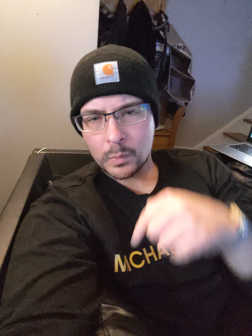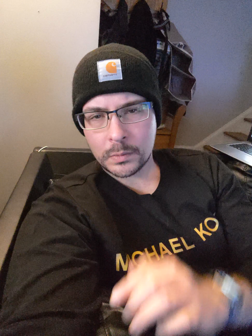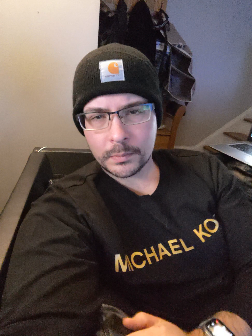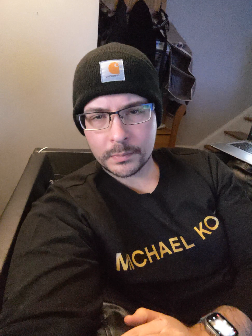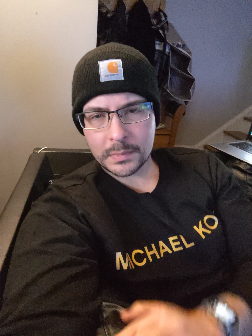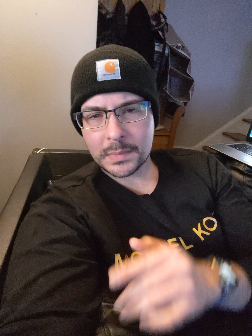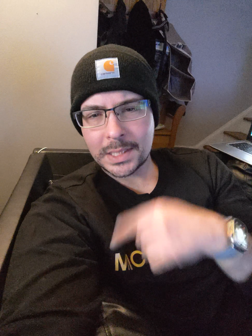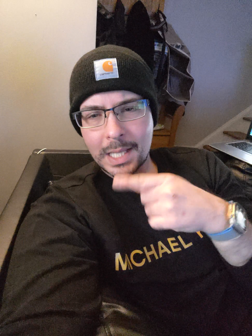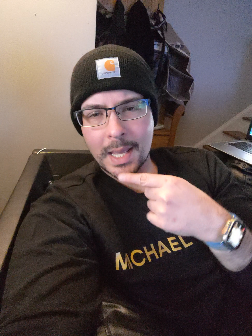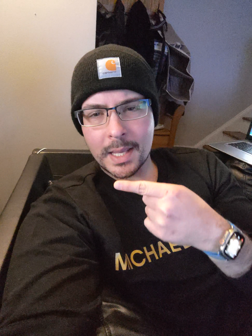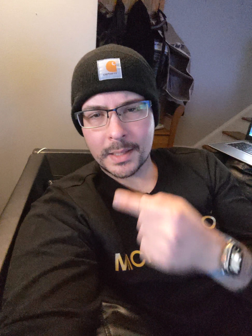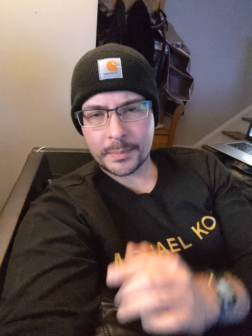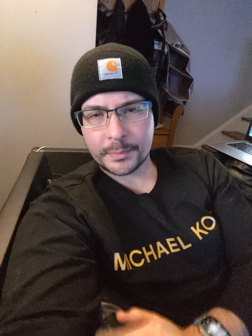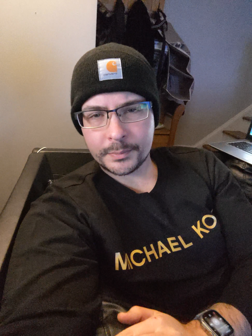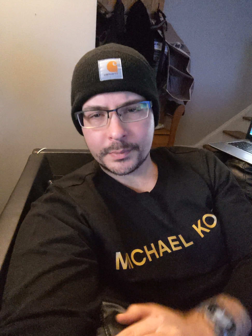say